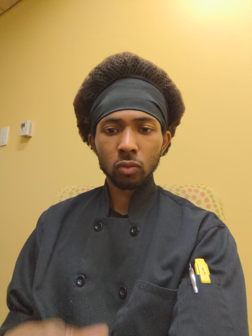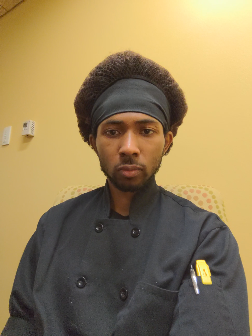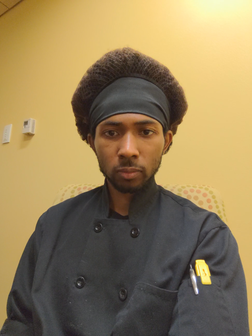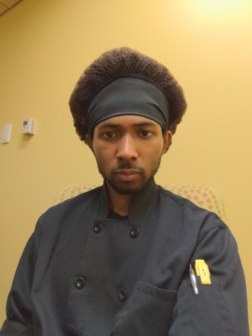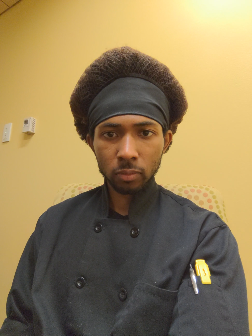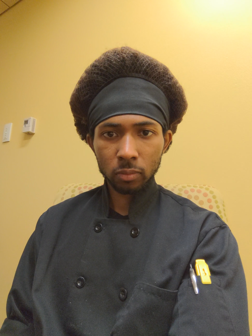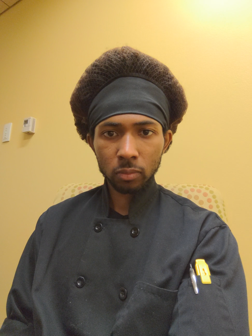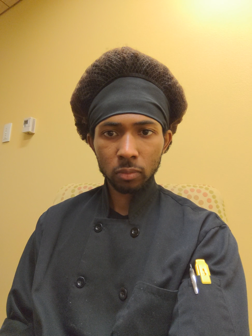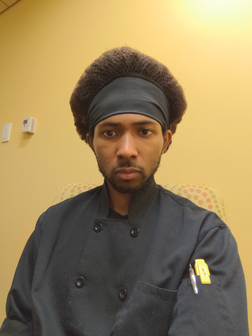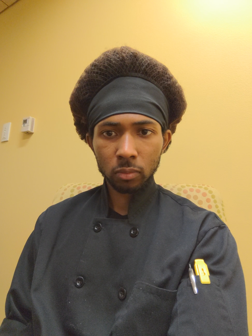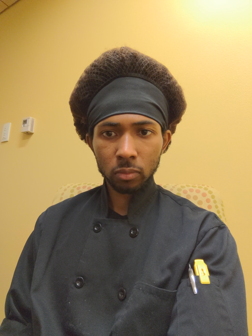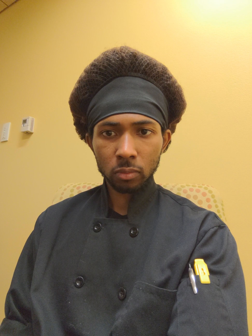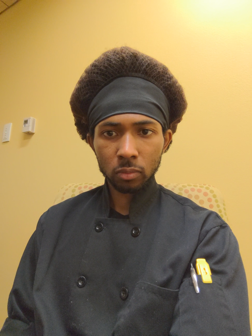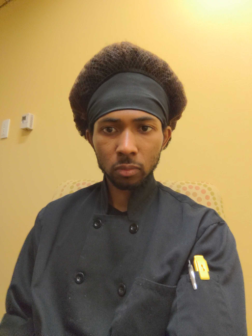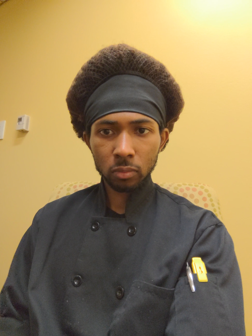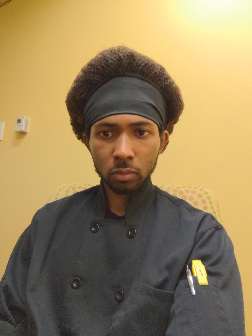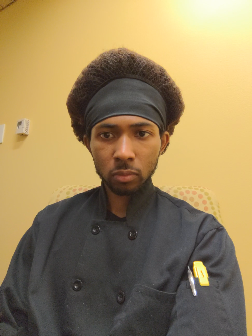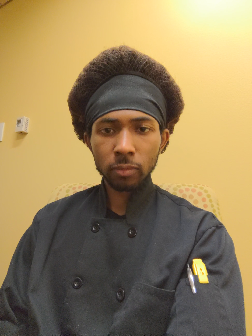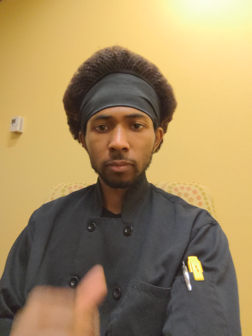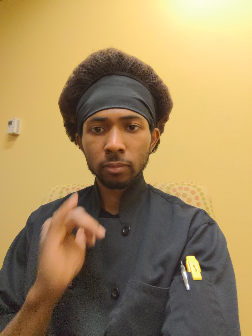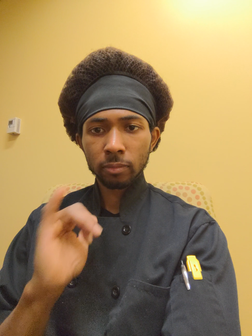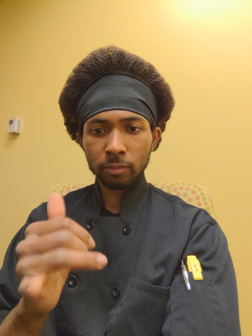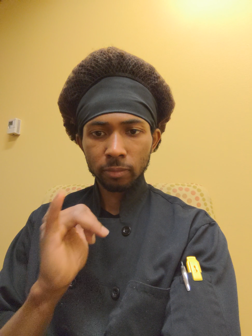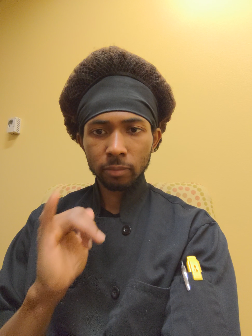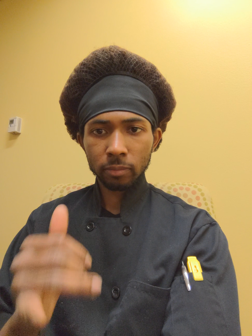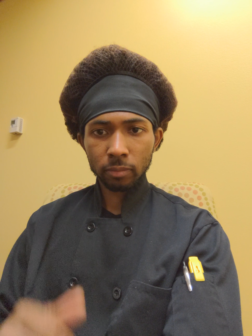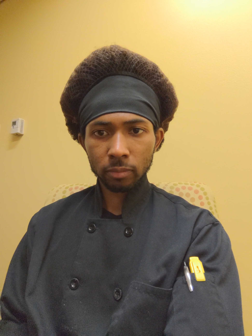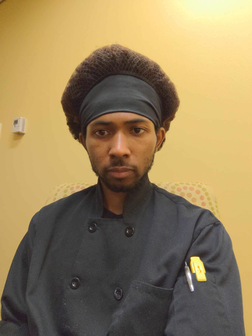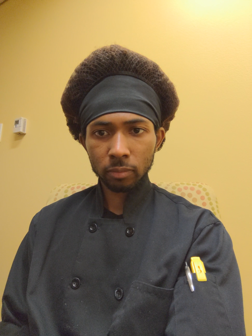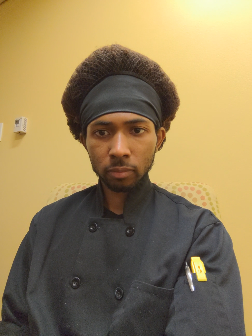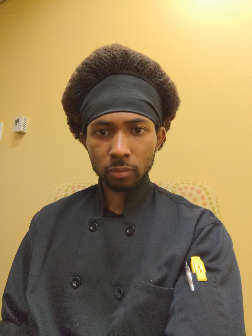rocking chair